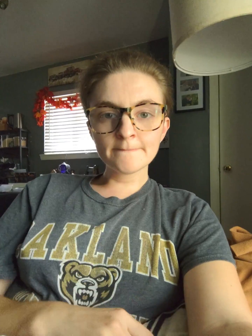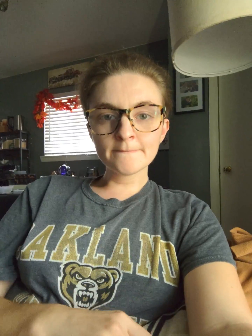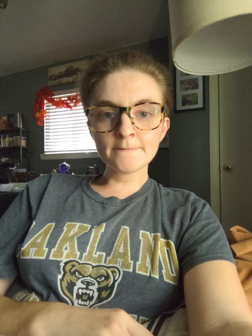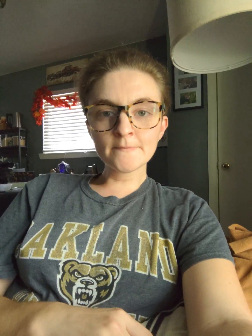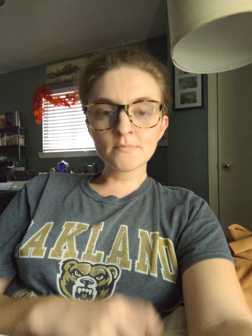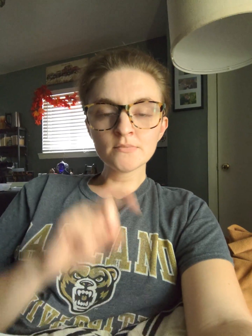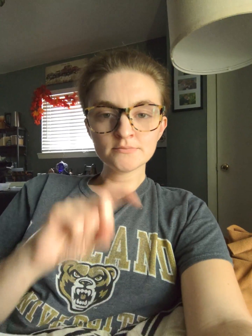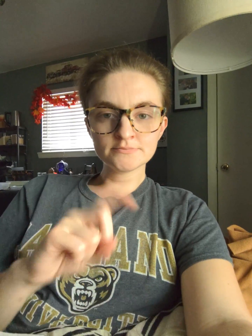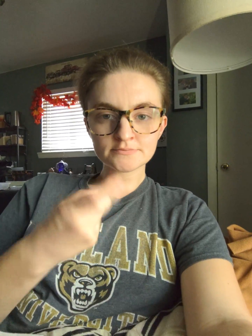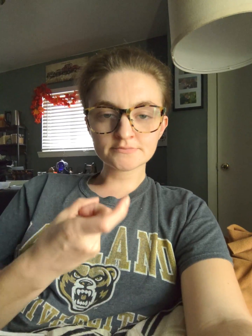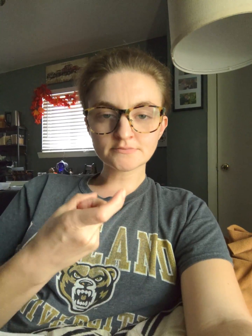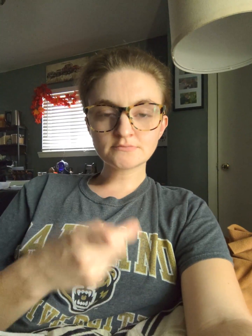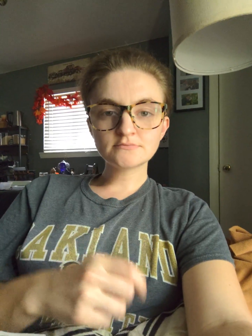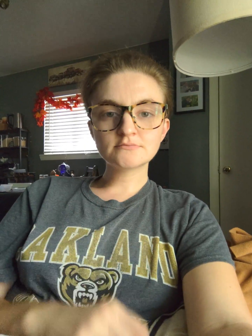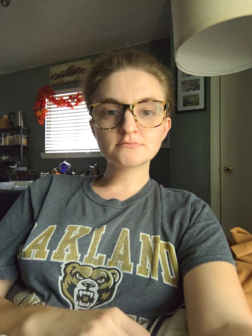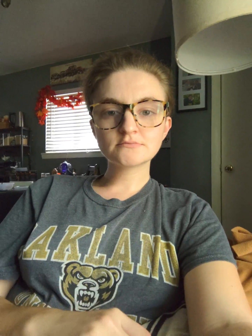friend